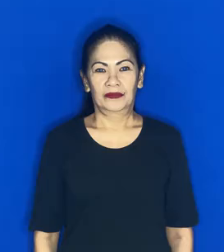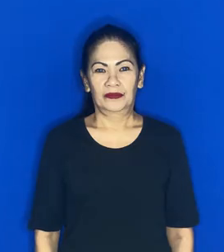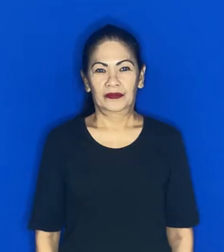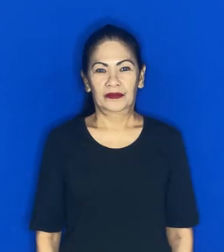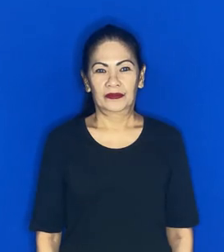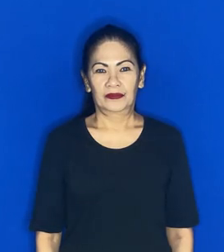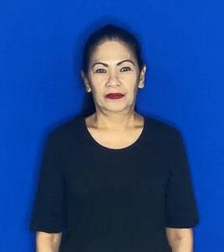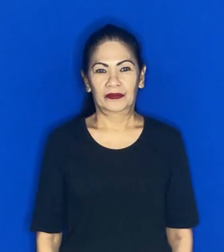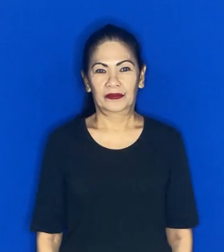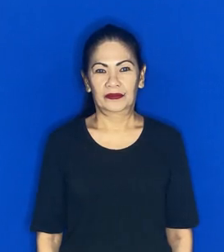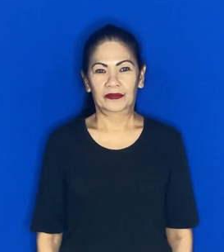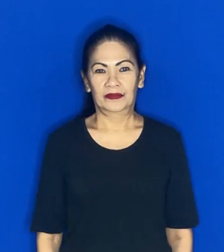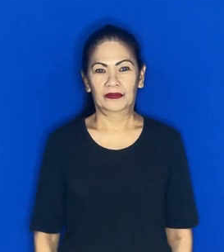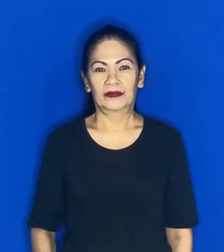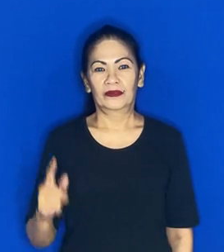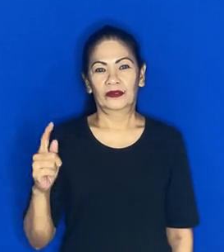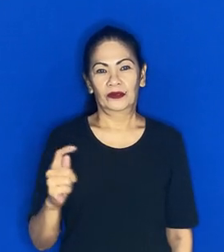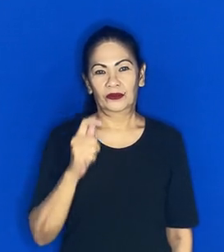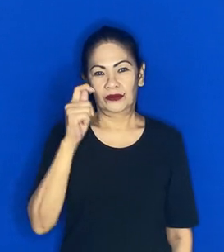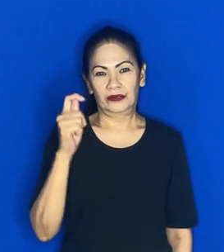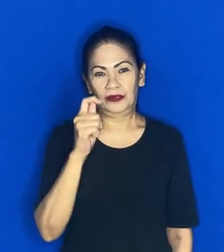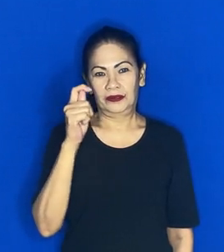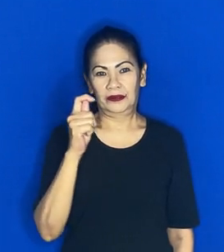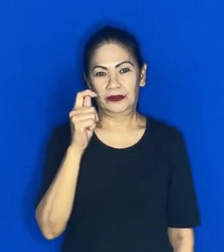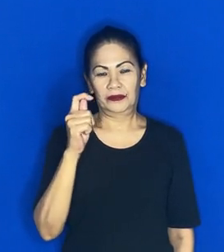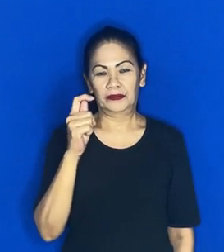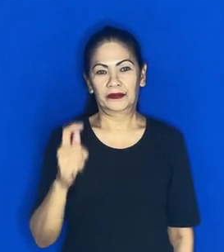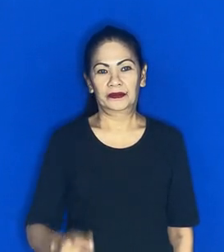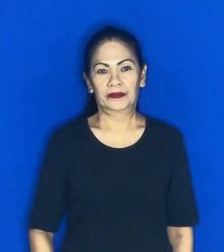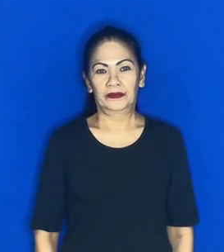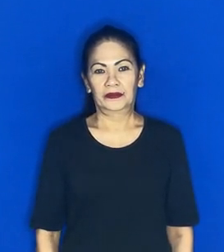tuesday